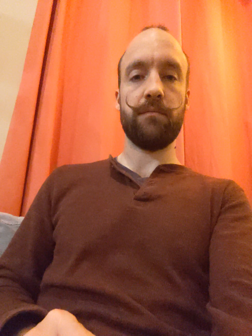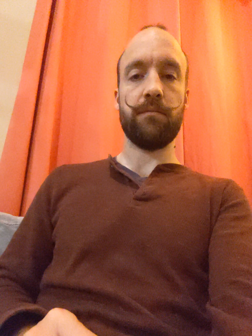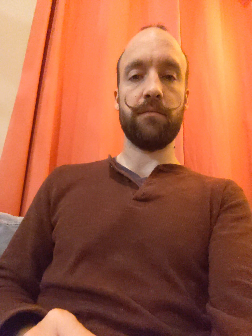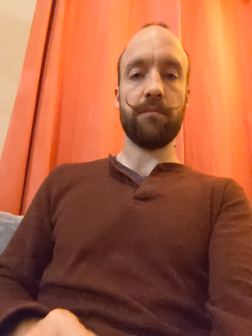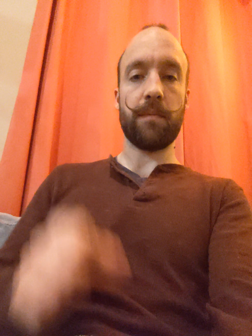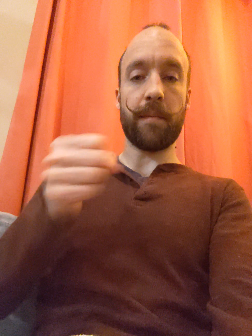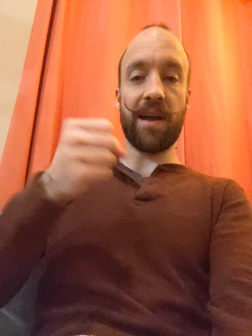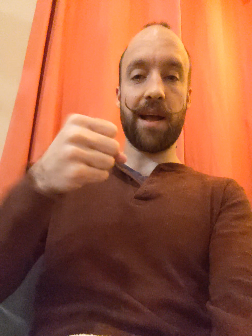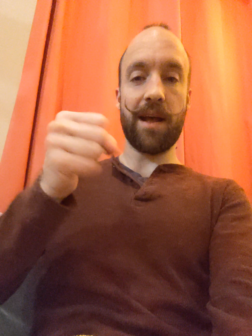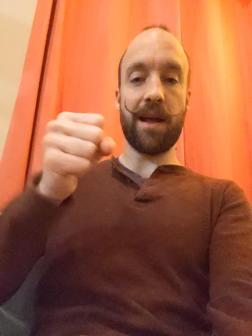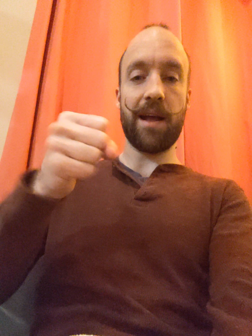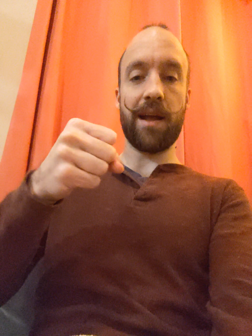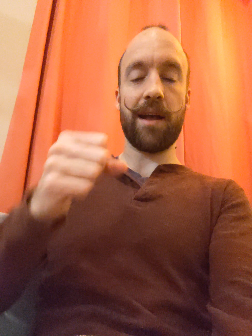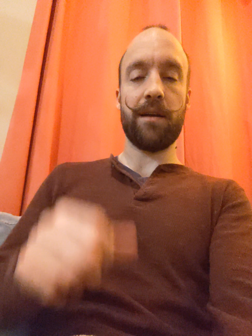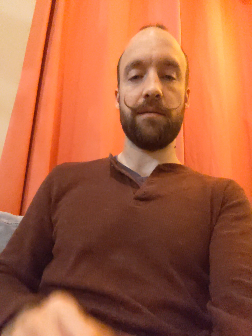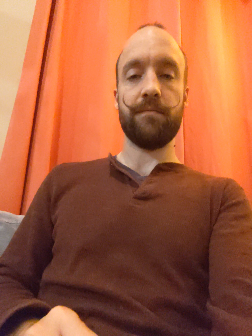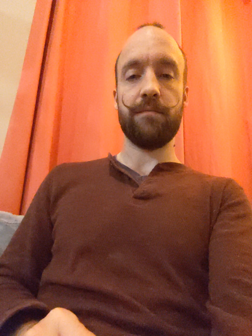make